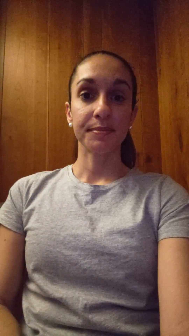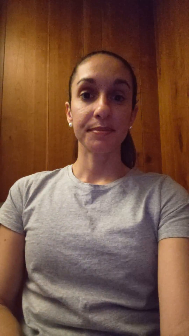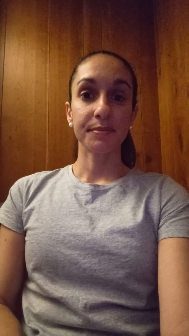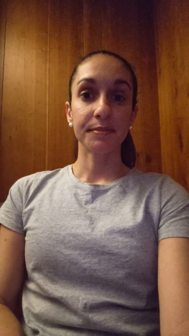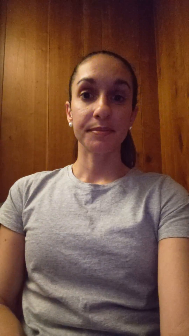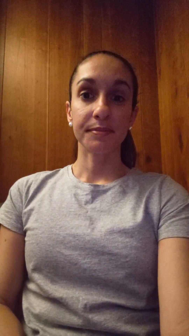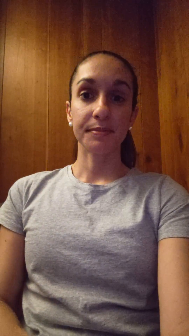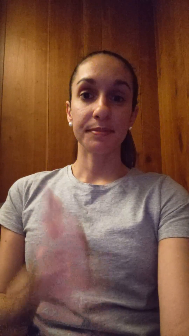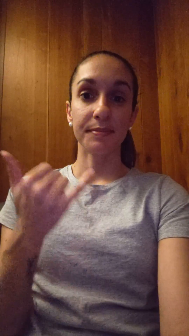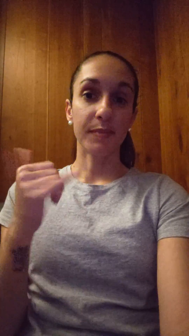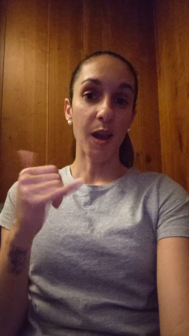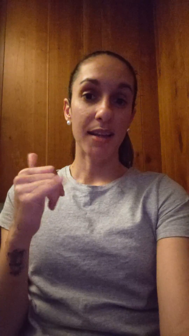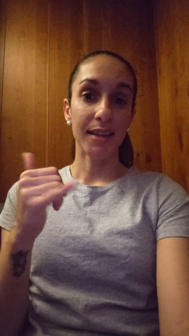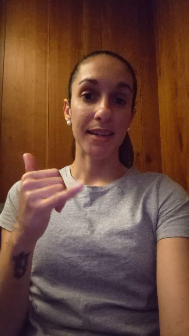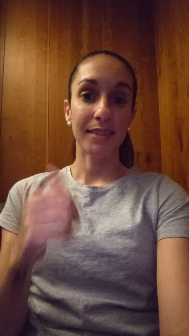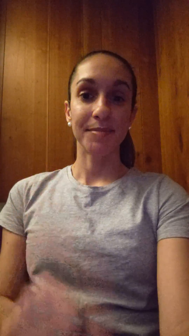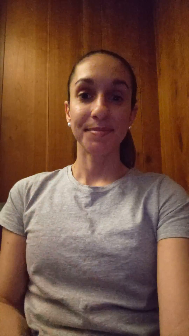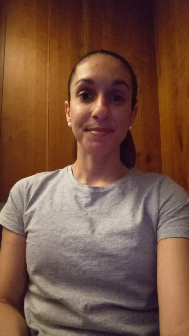party